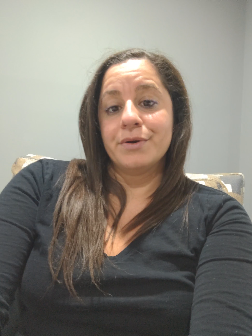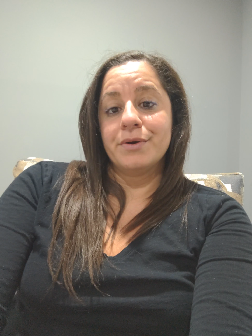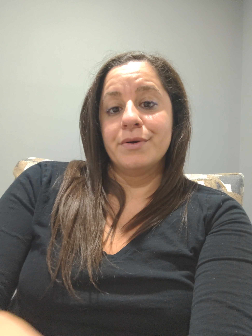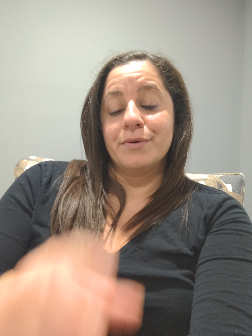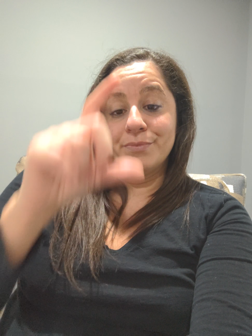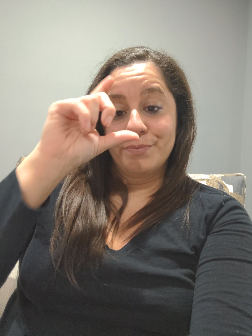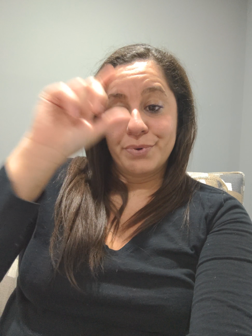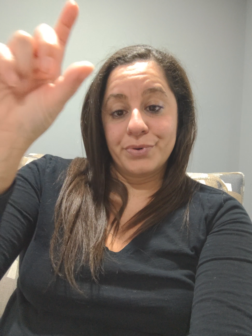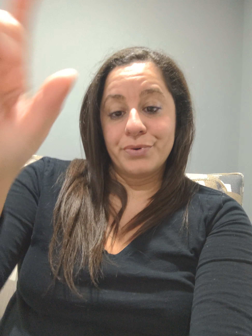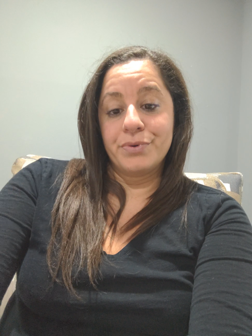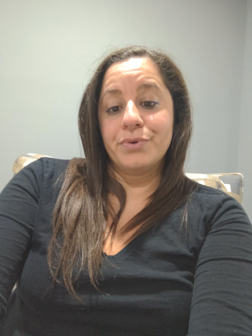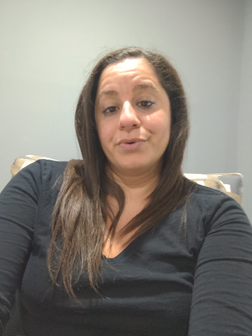moon